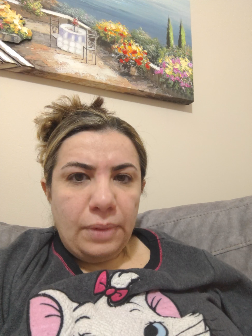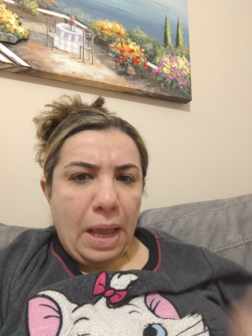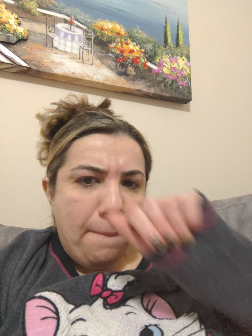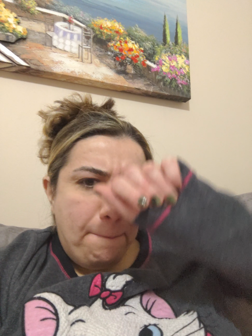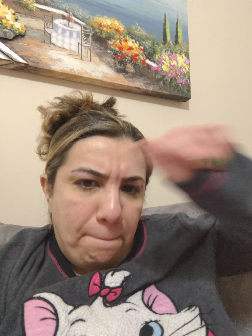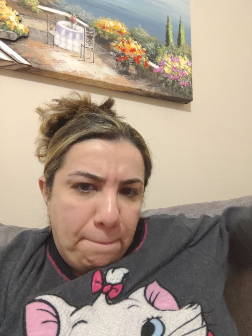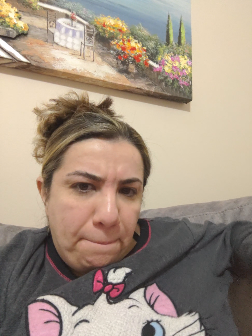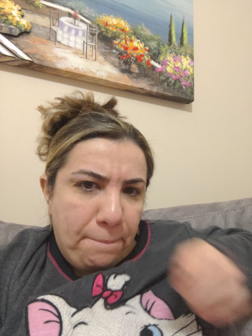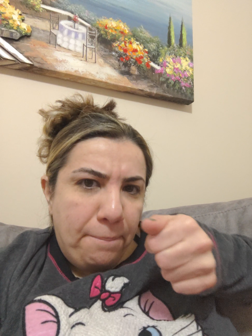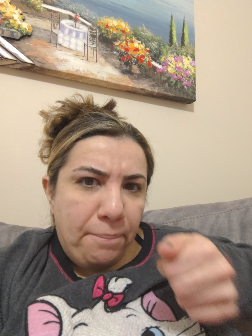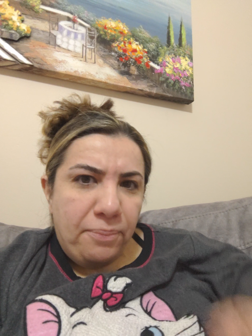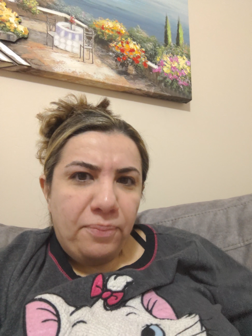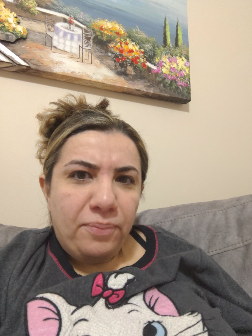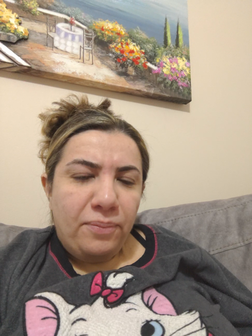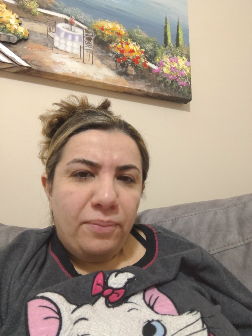hide